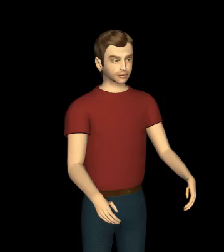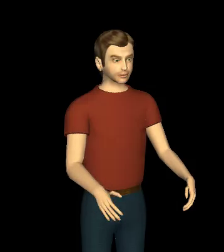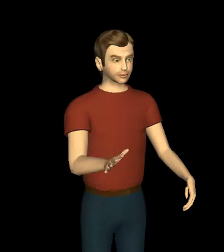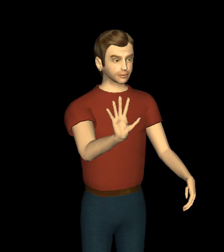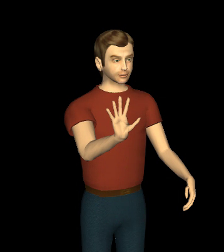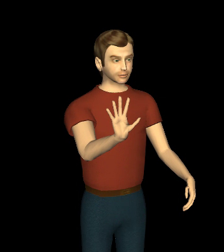5